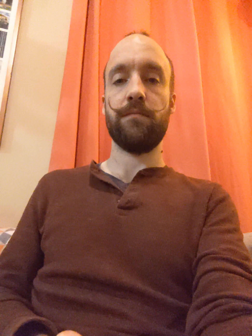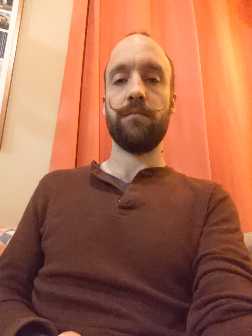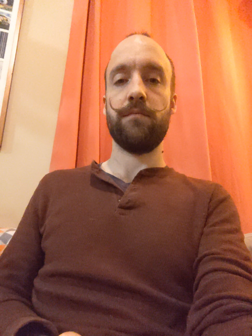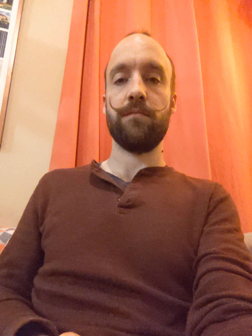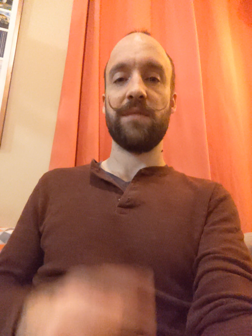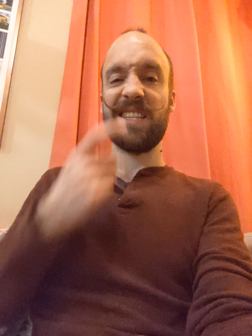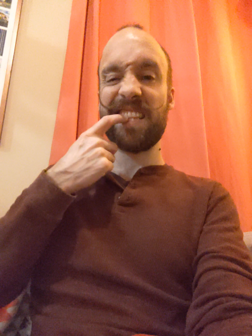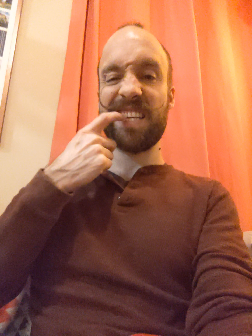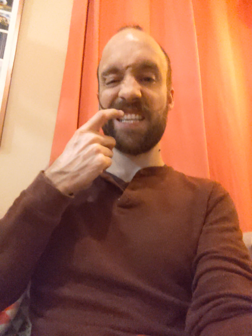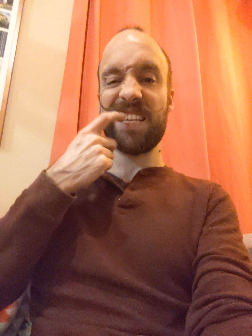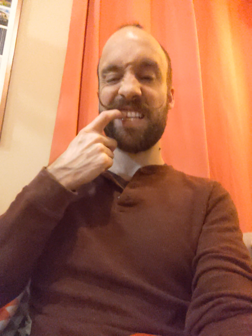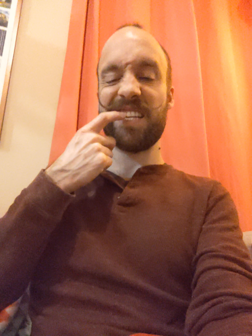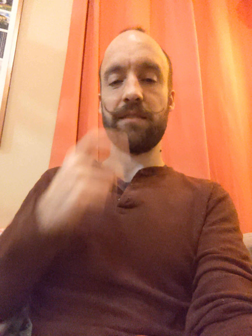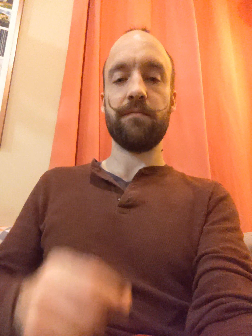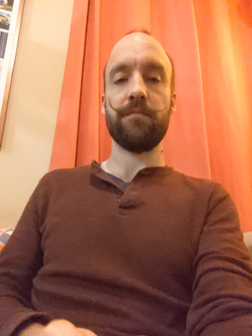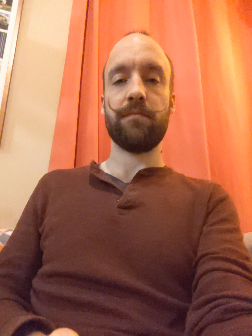tooth